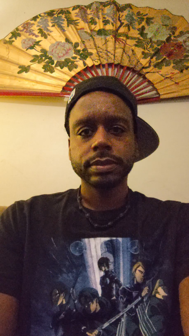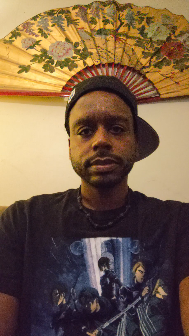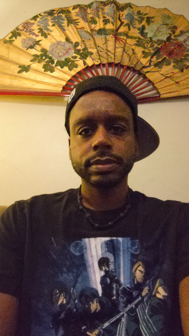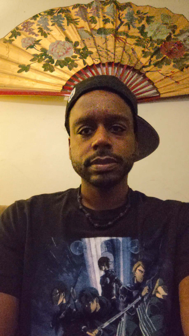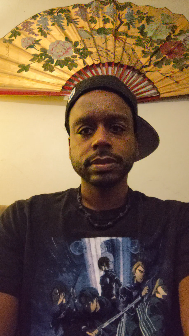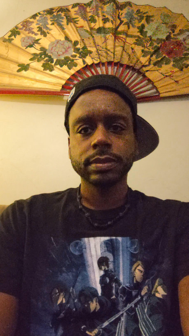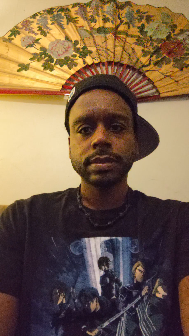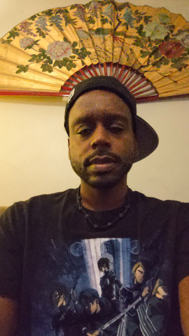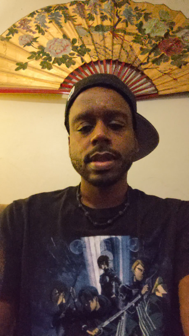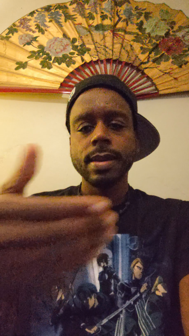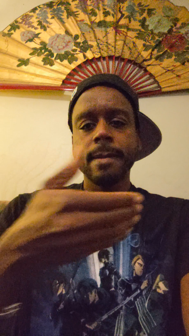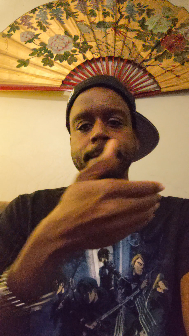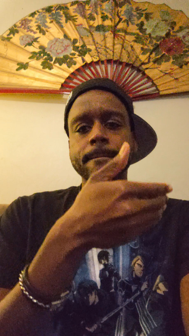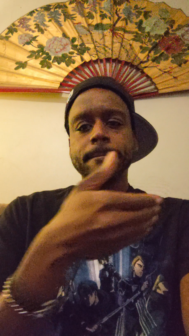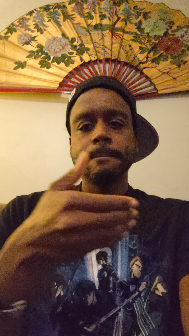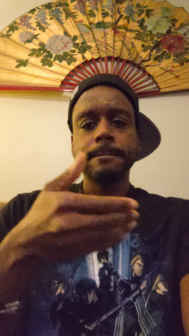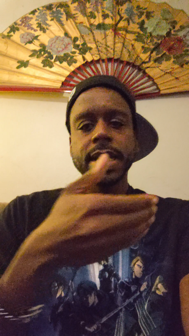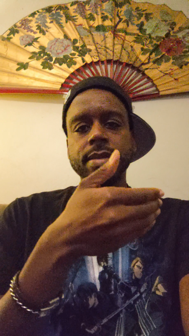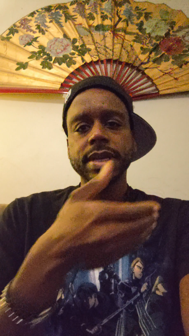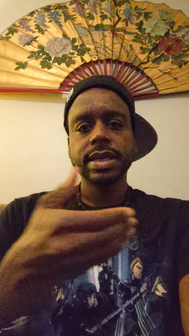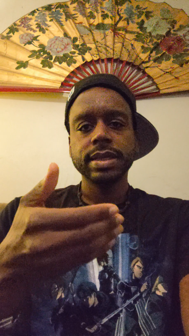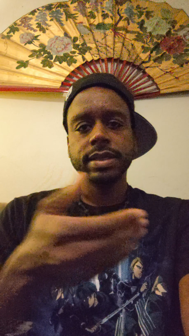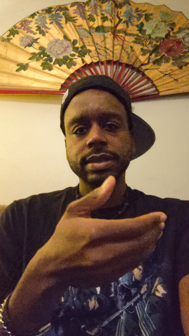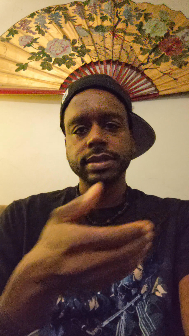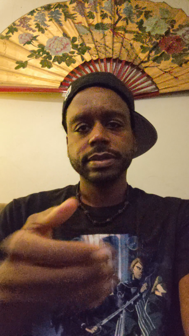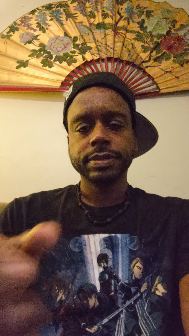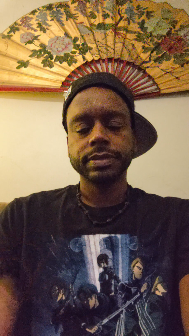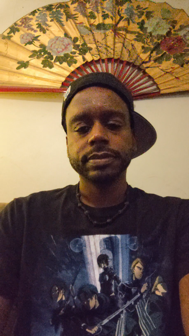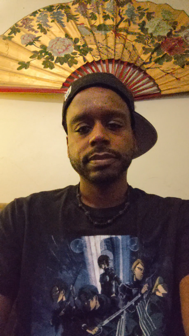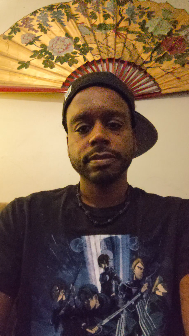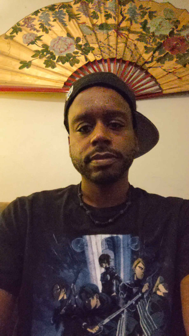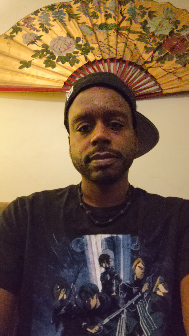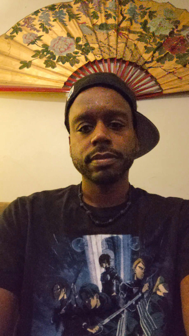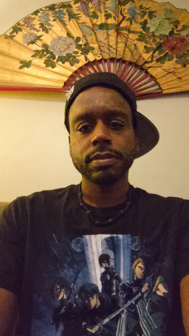baby